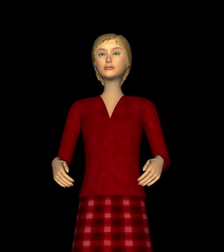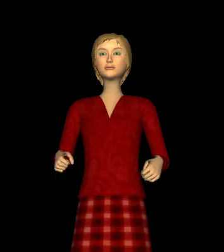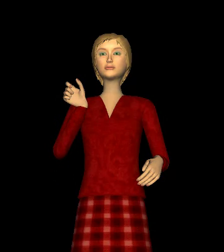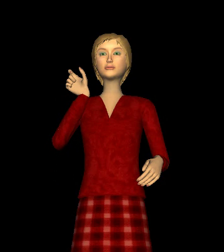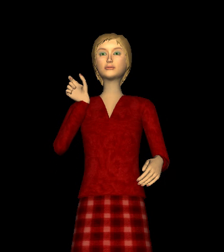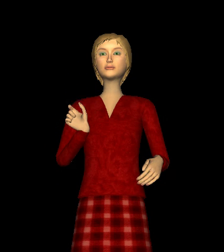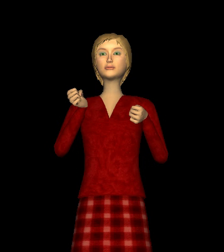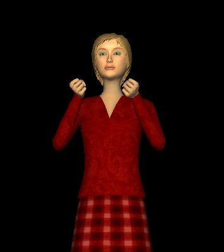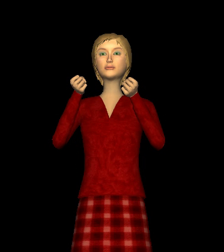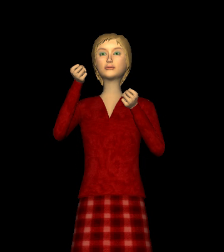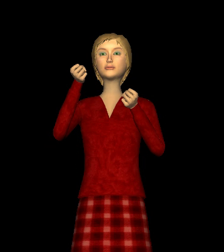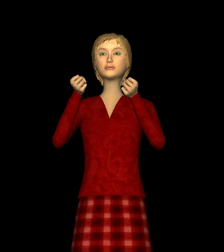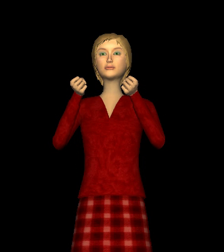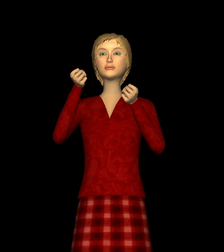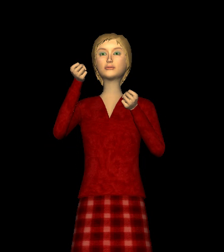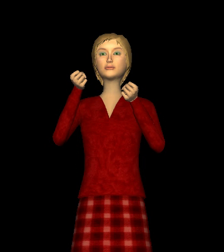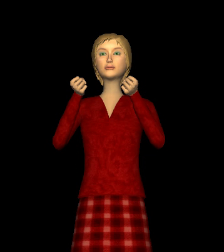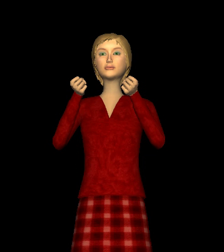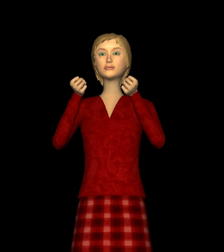سائق